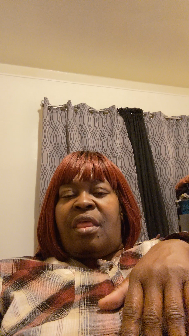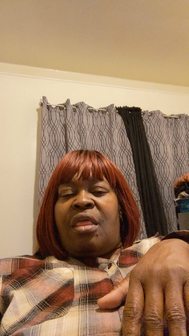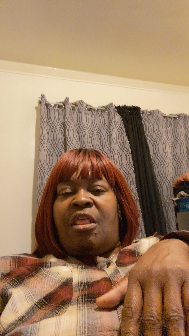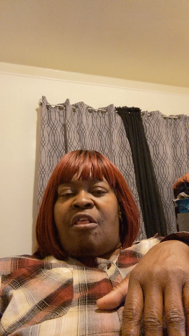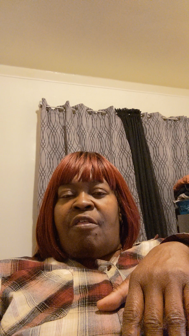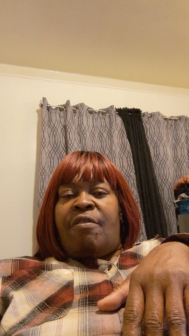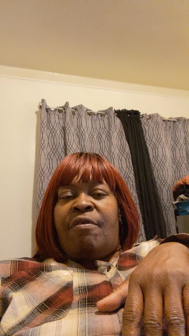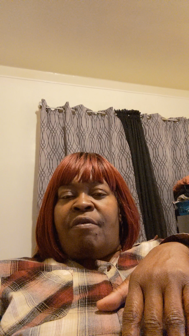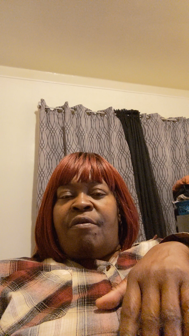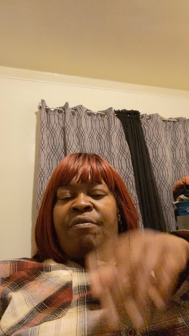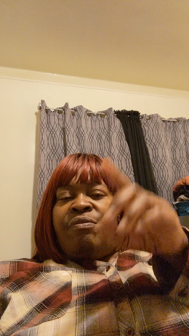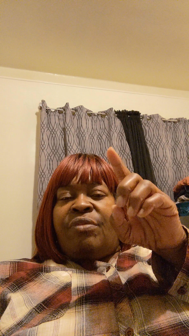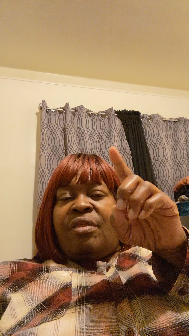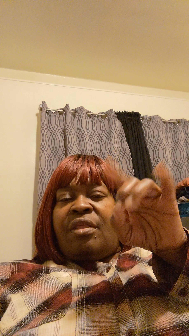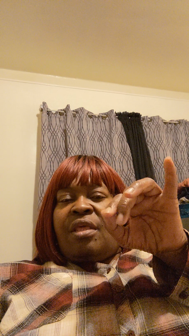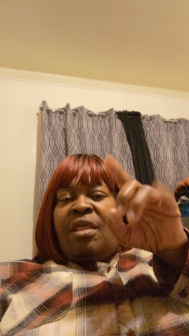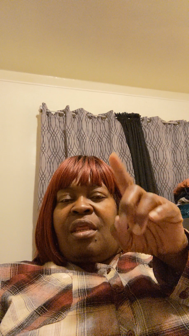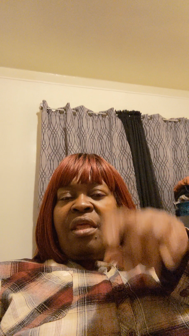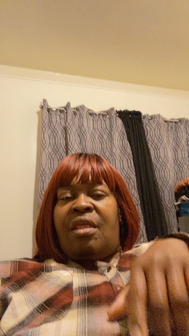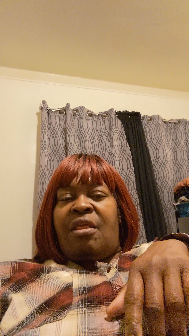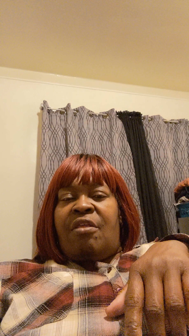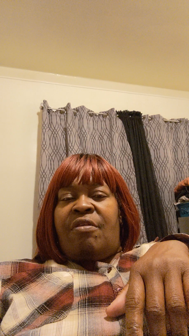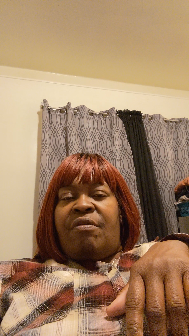did